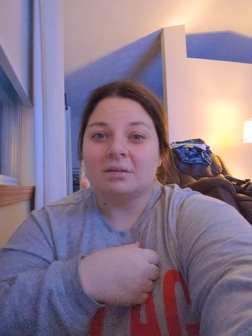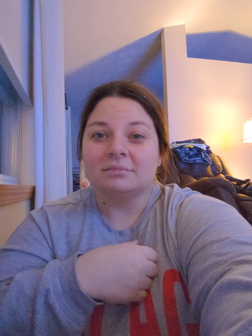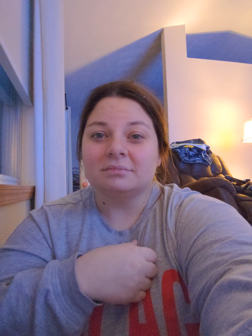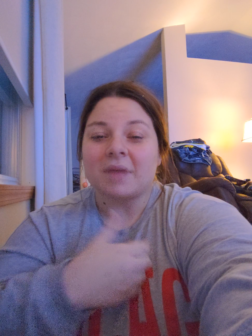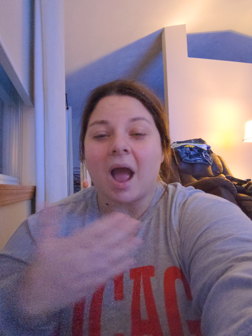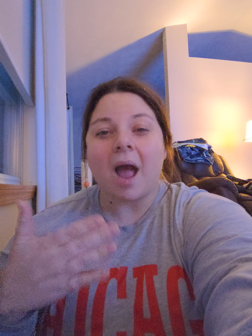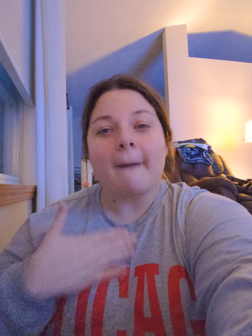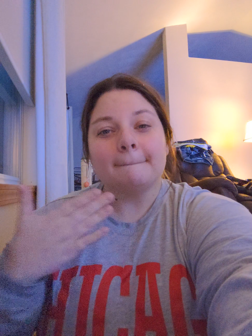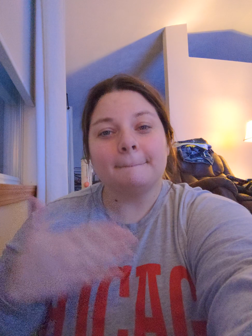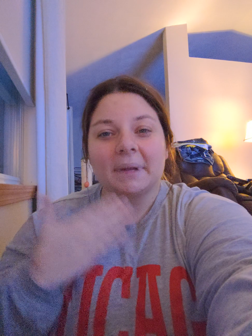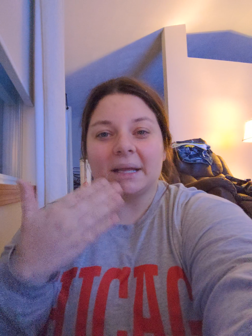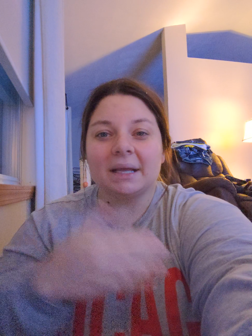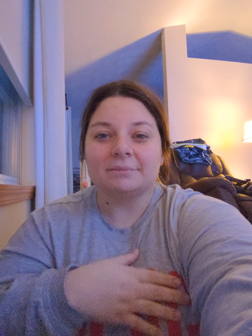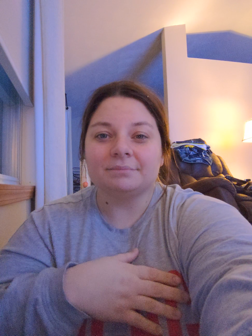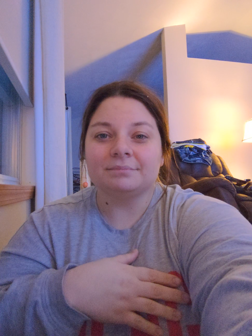happy